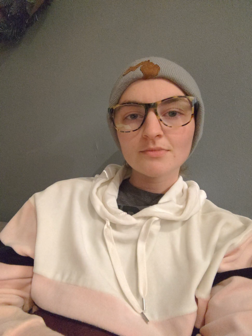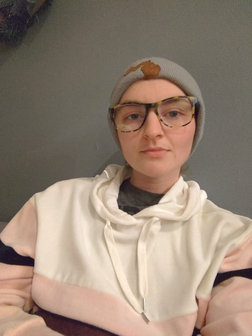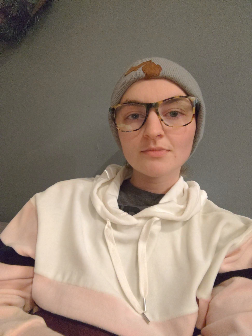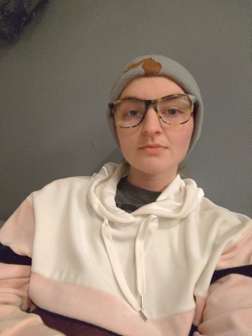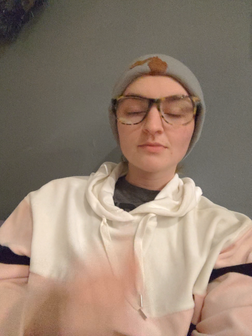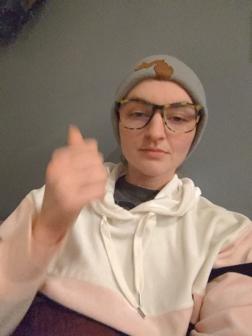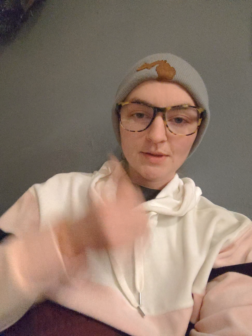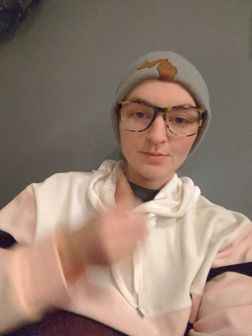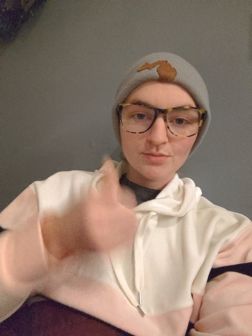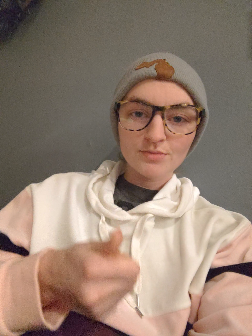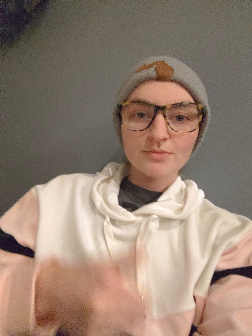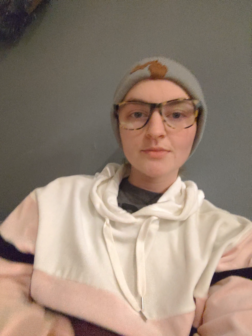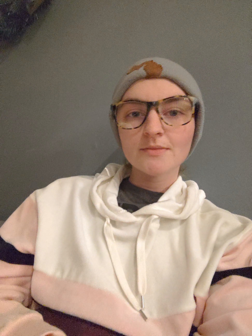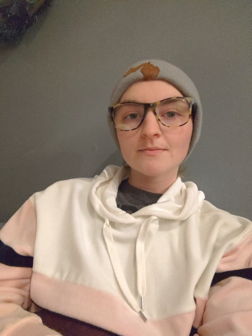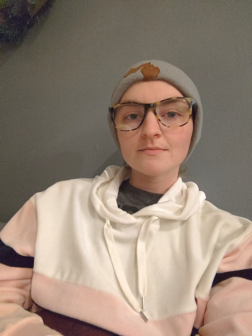every